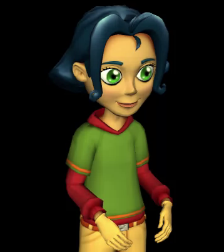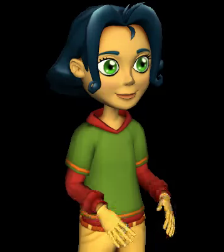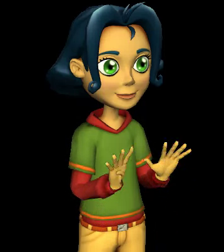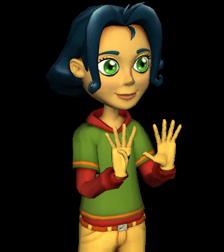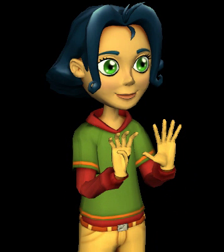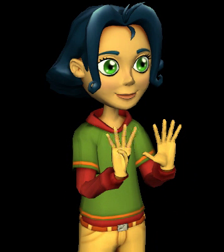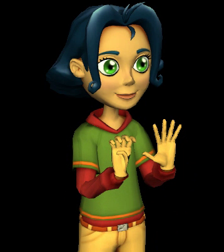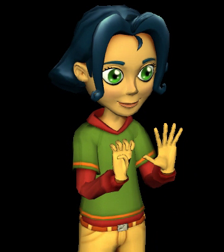90